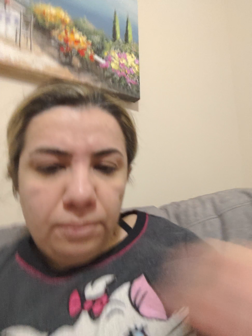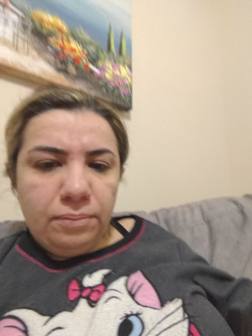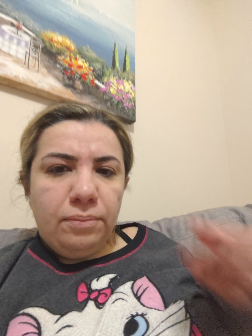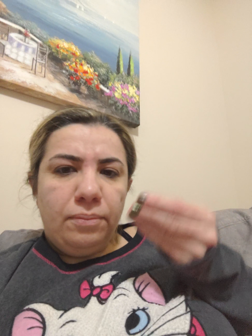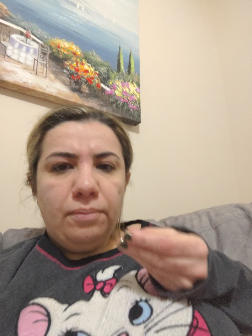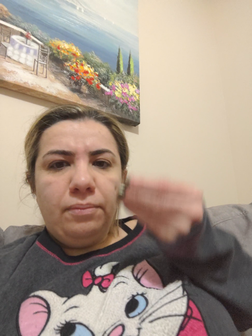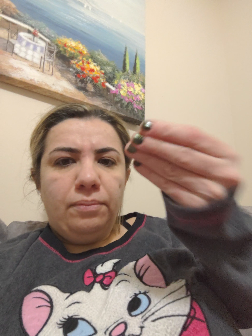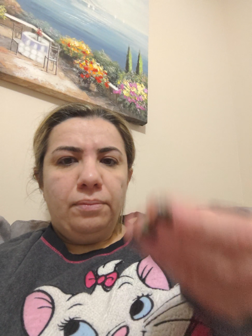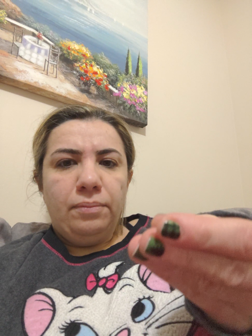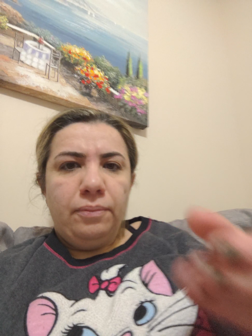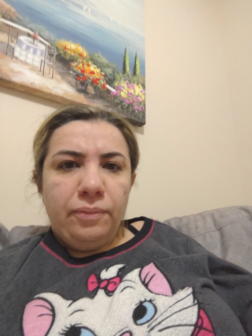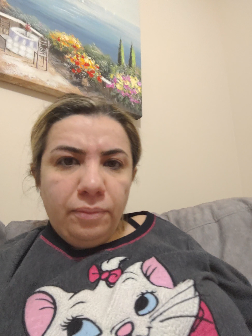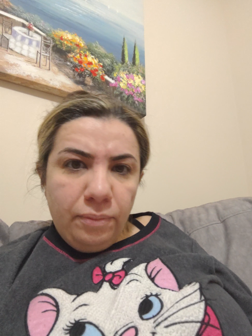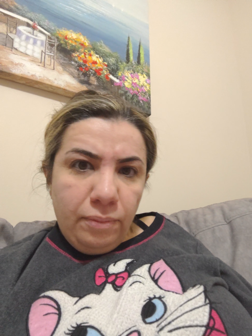give